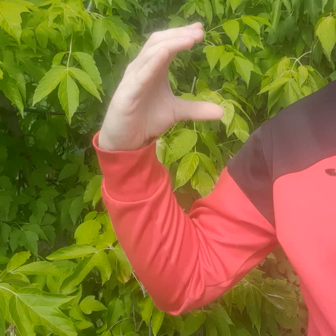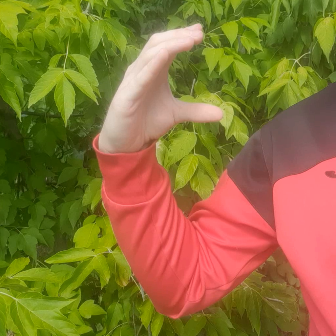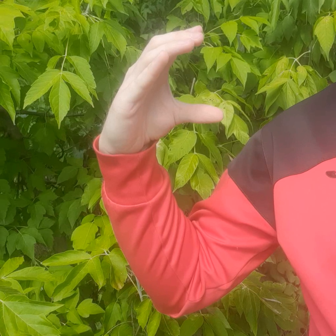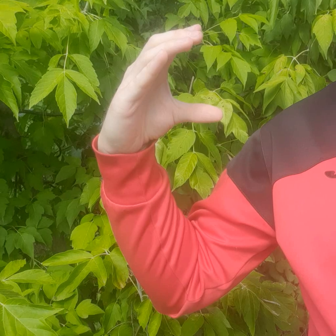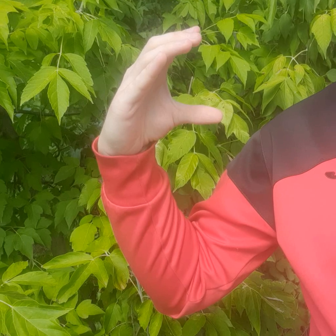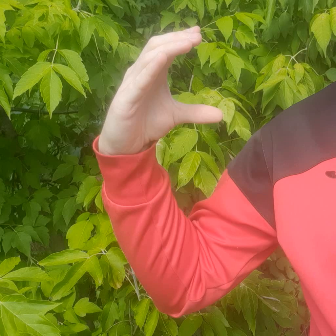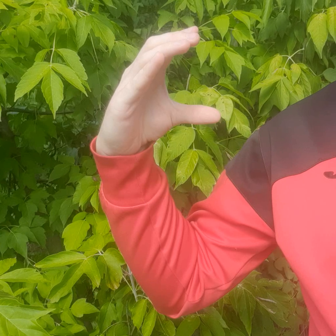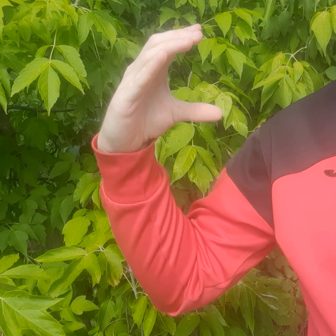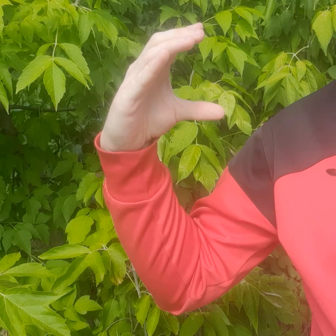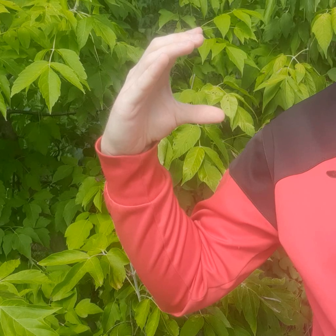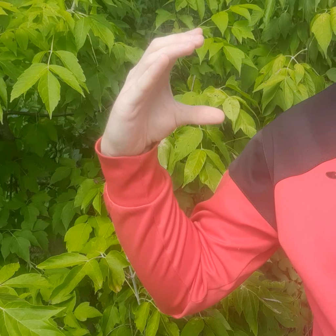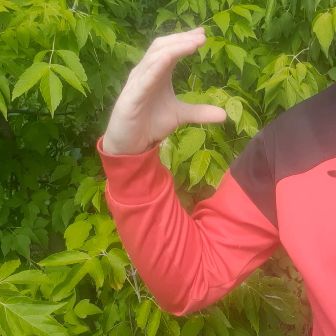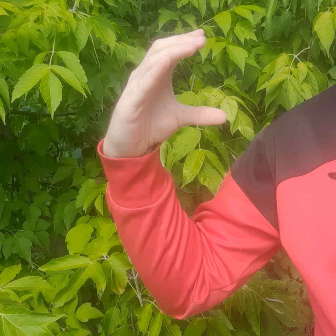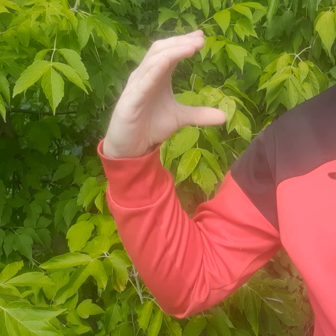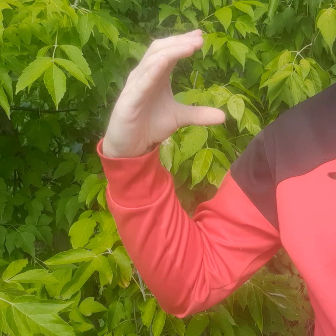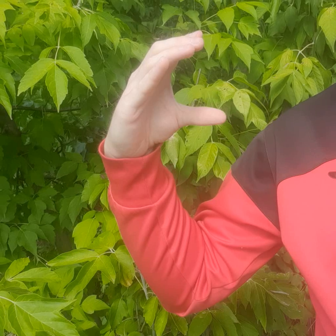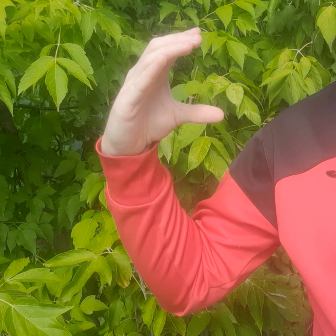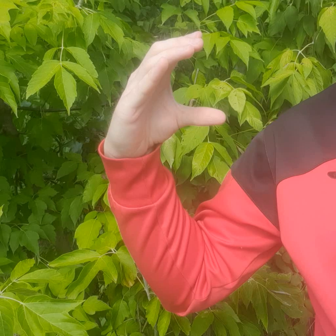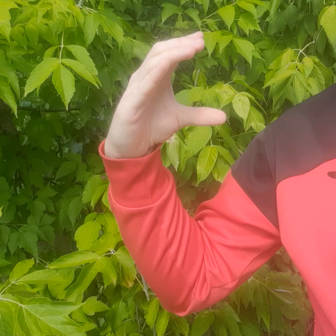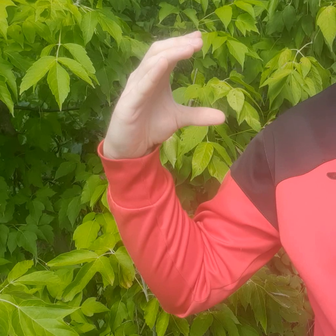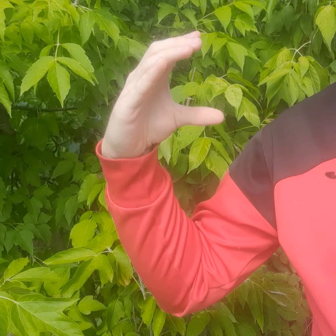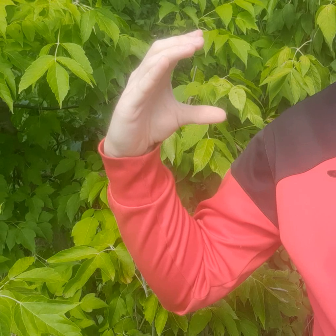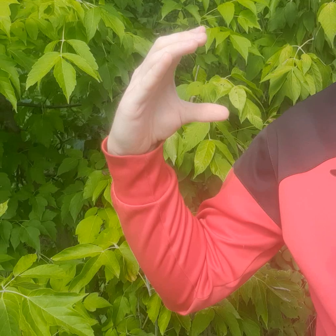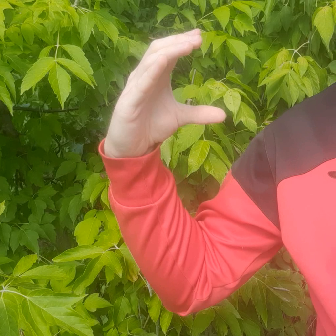С